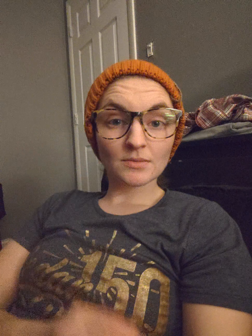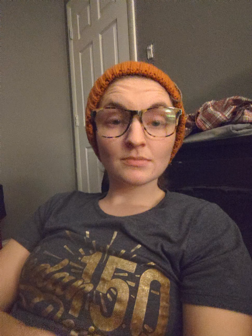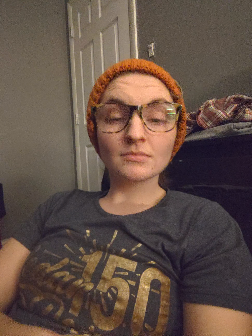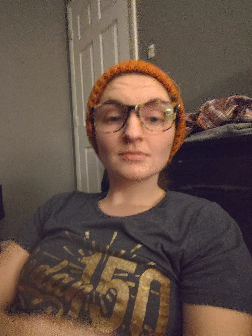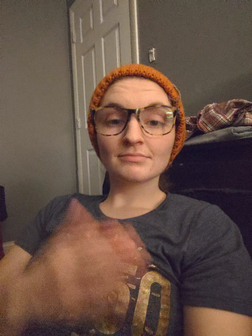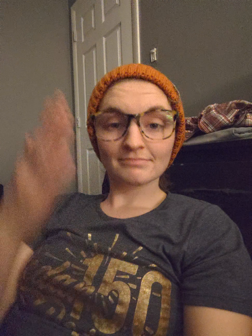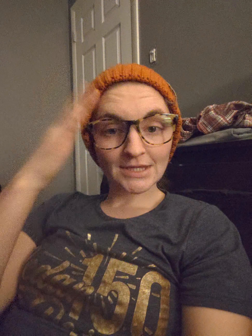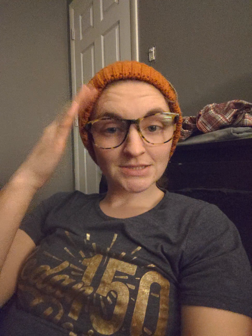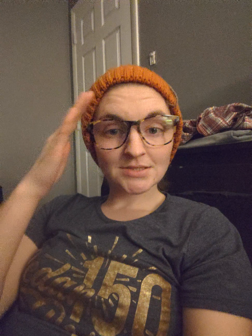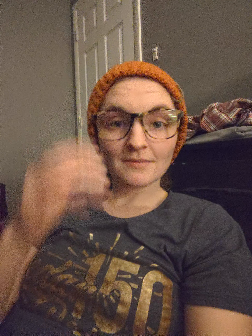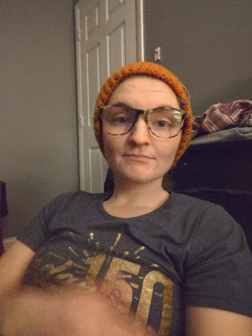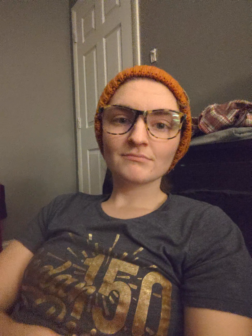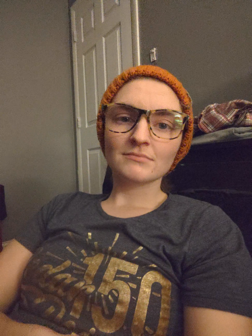hat